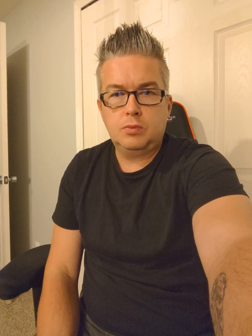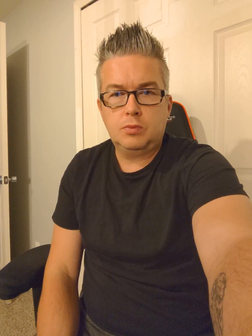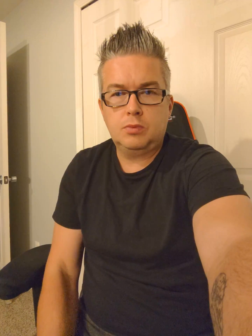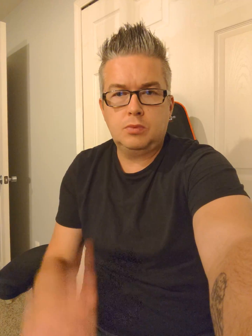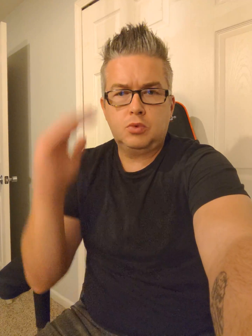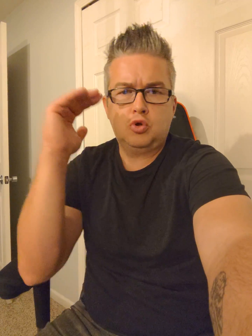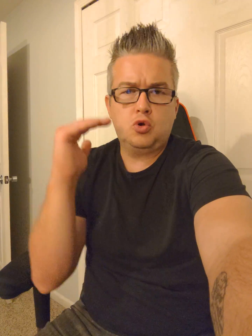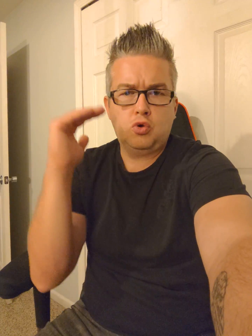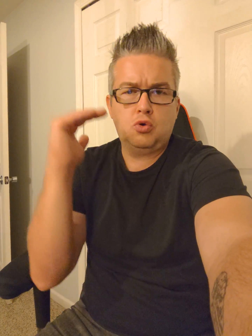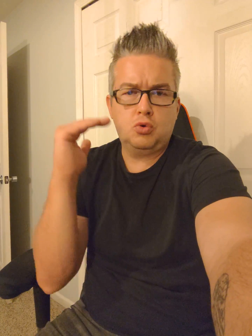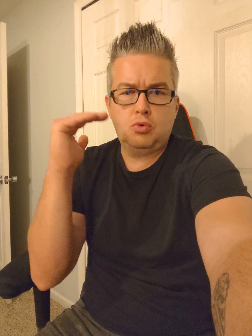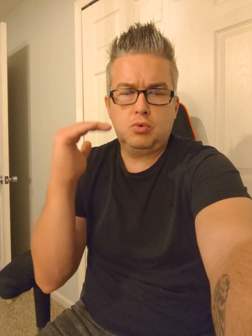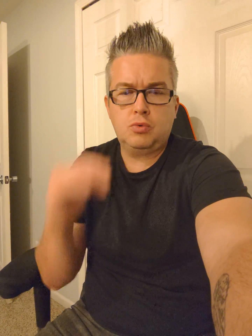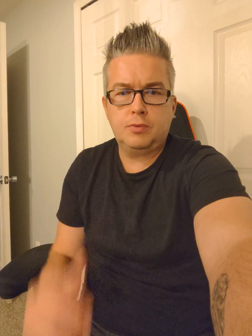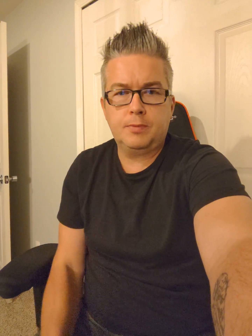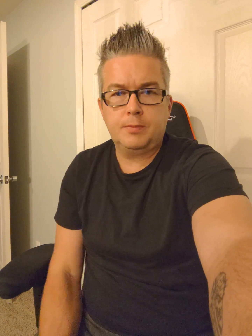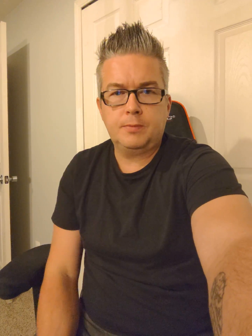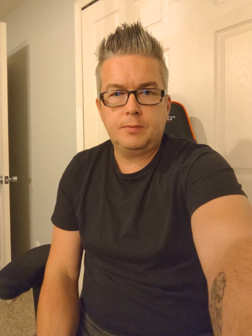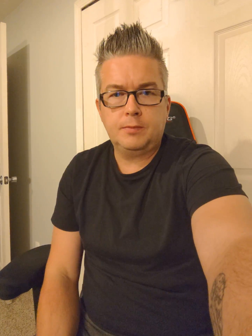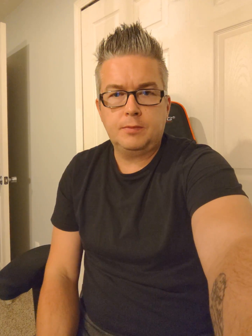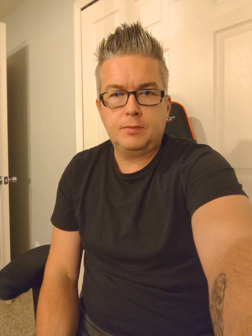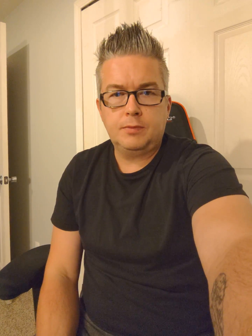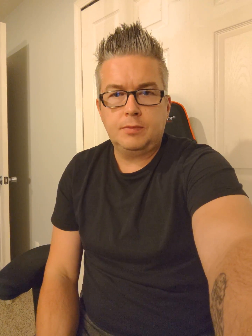short